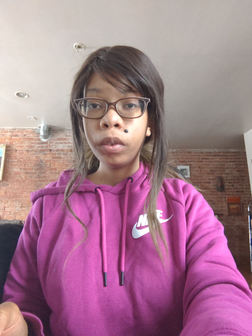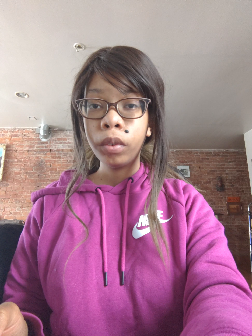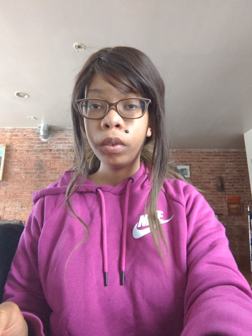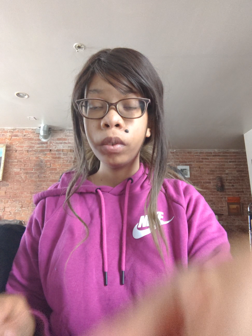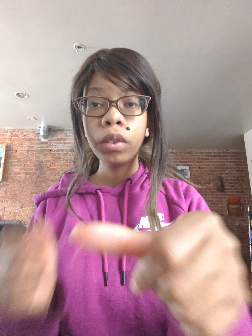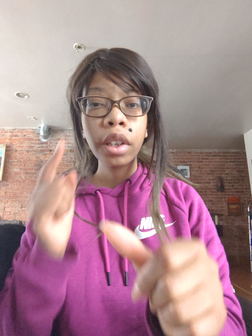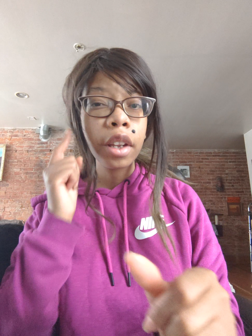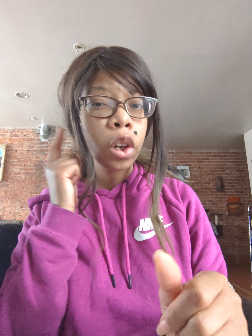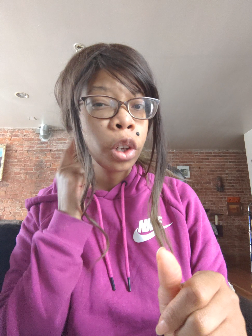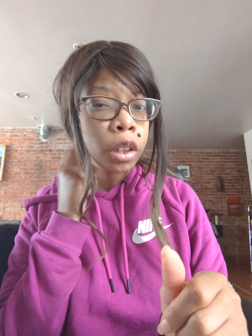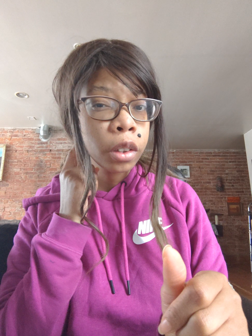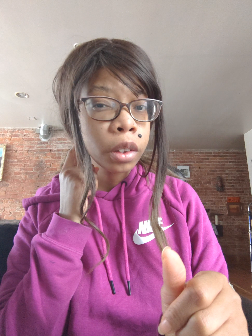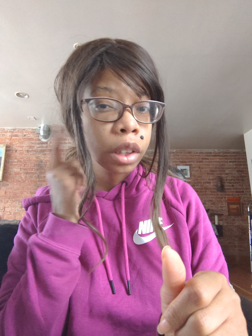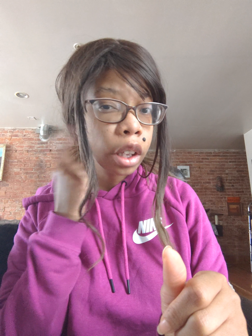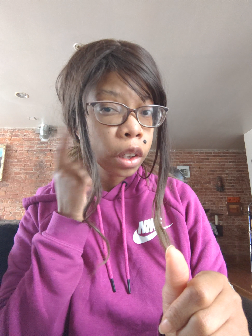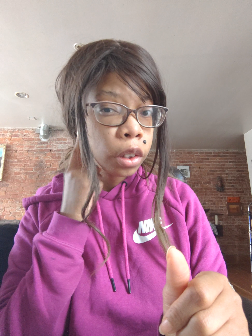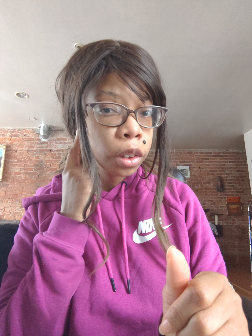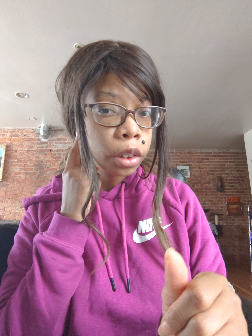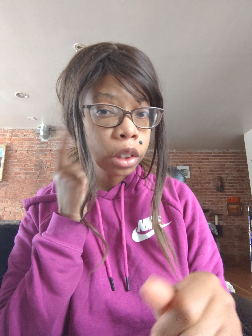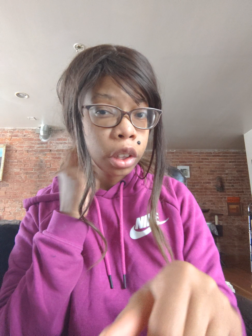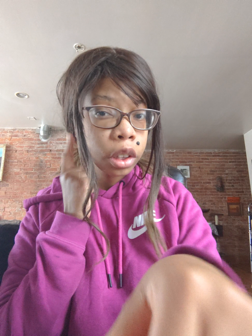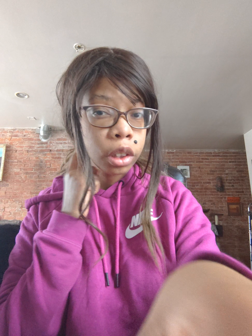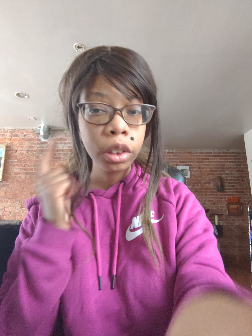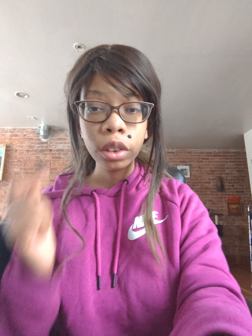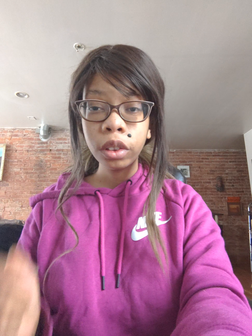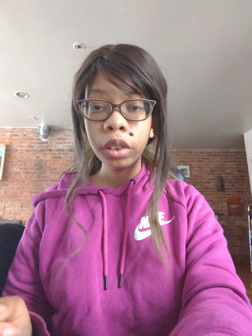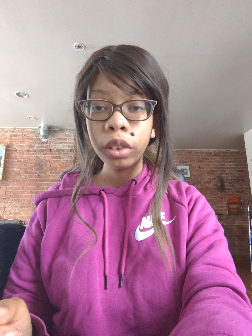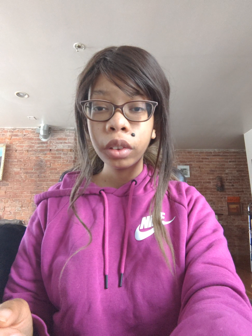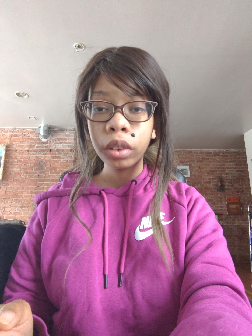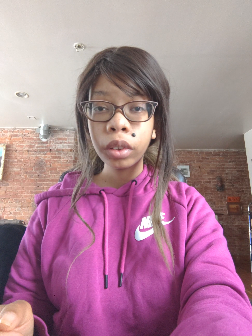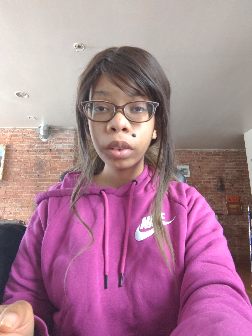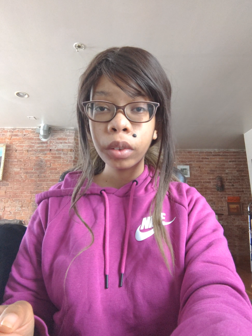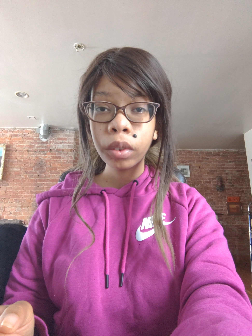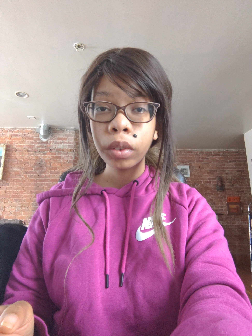hear